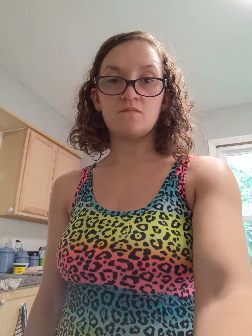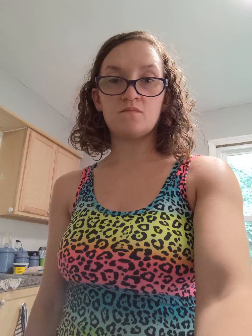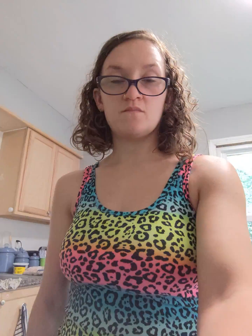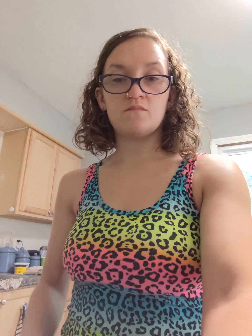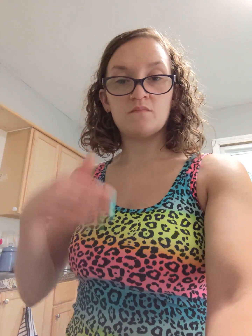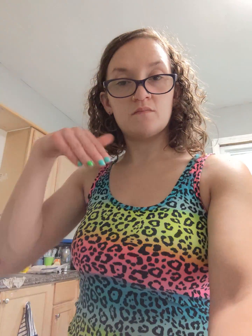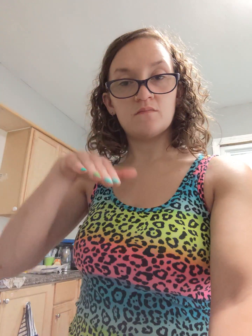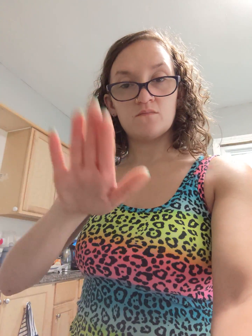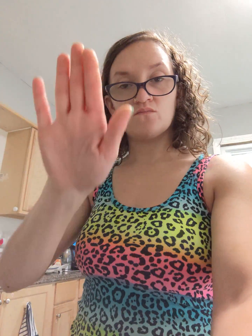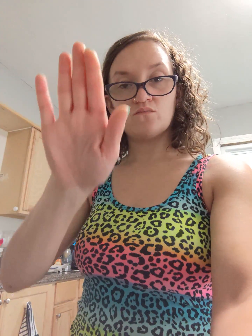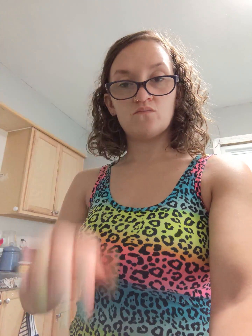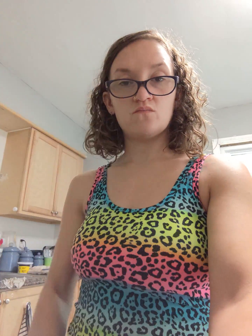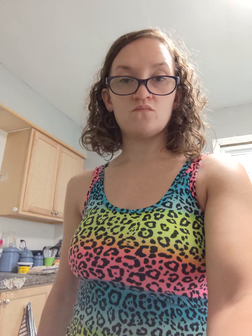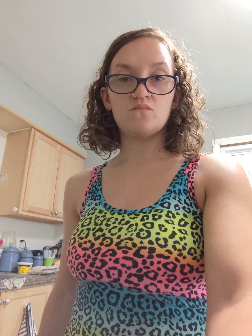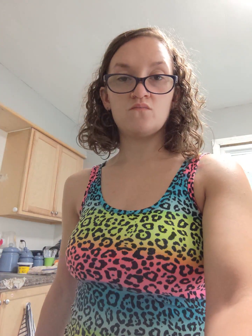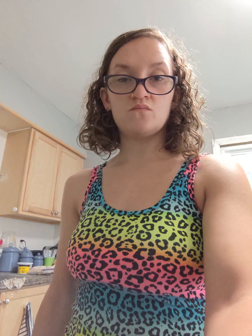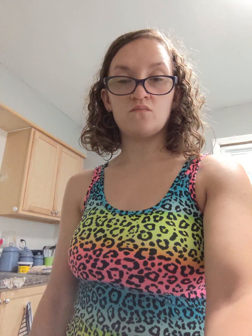enter